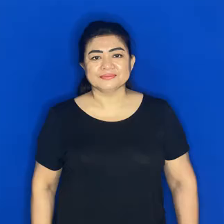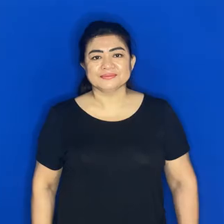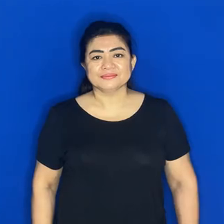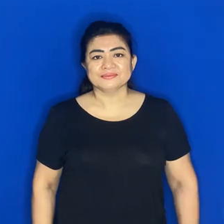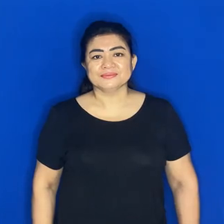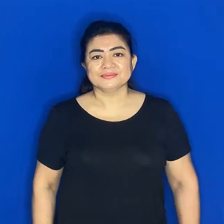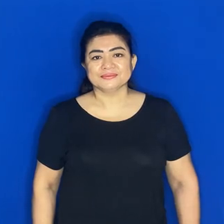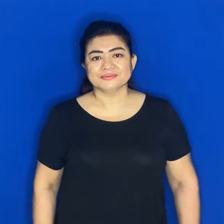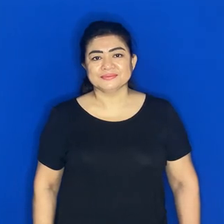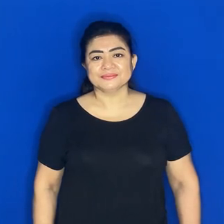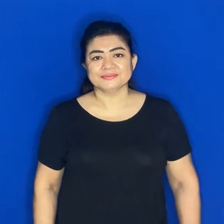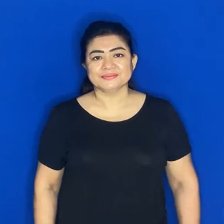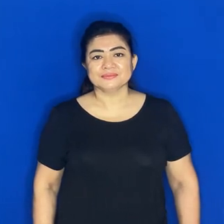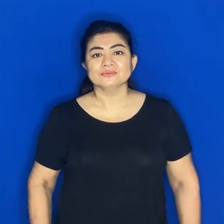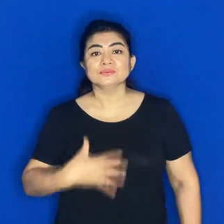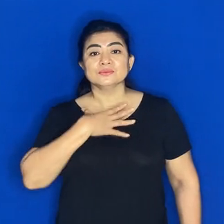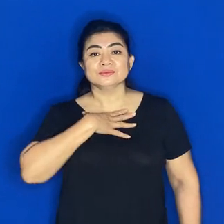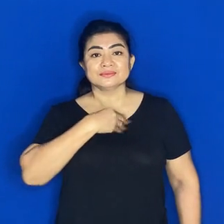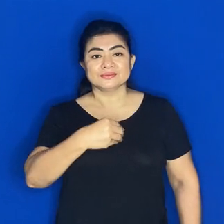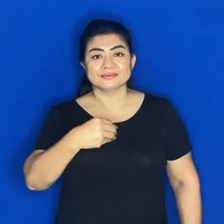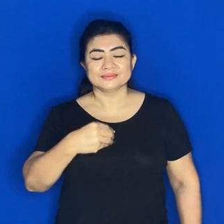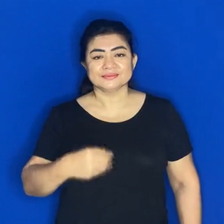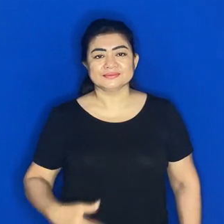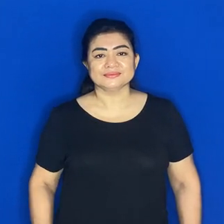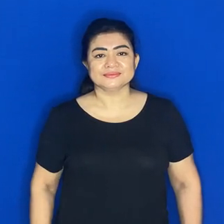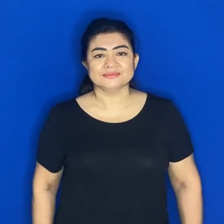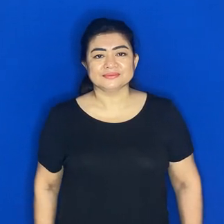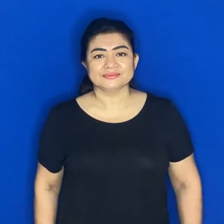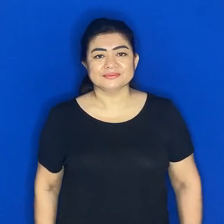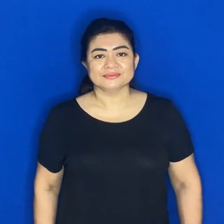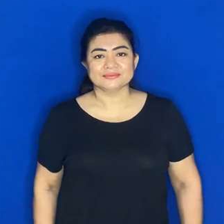white